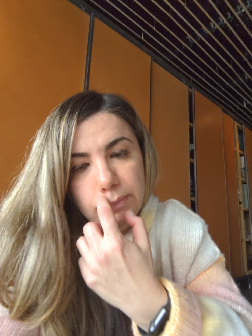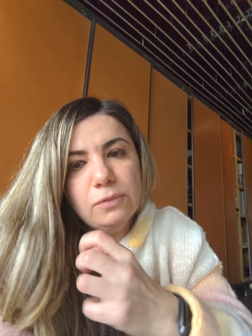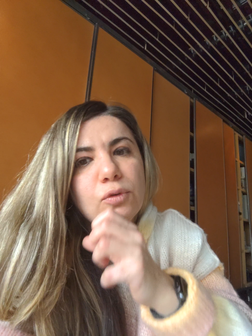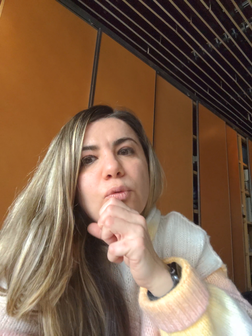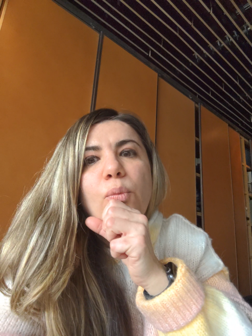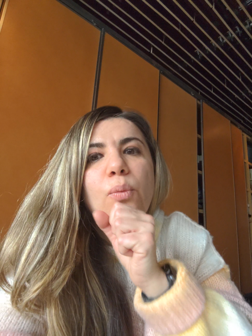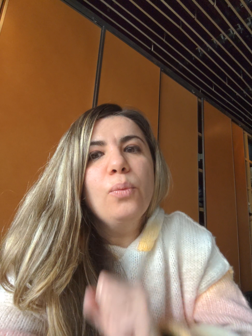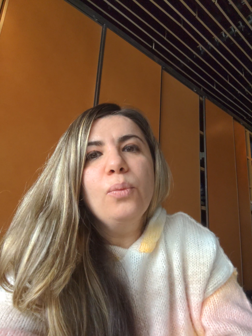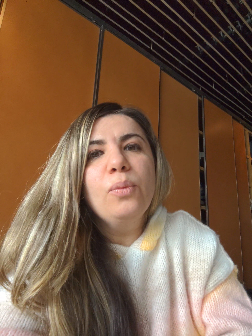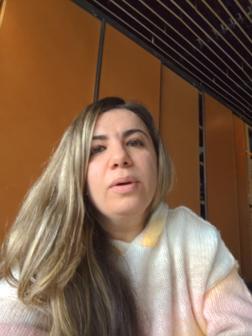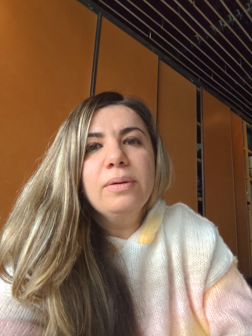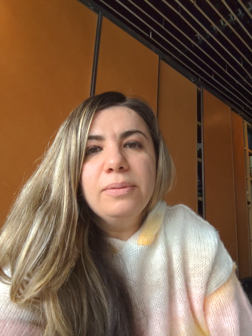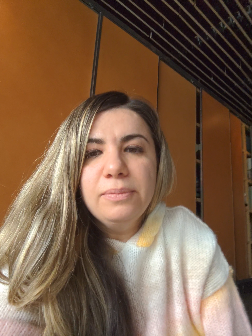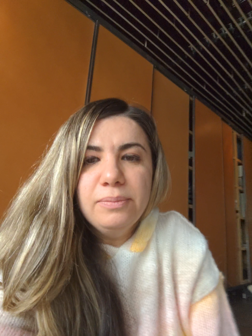old